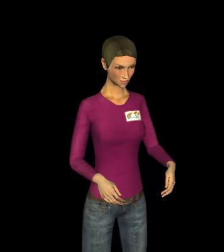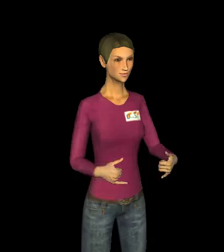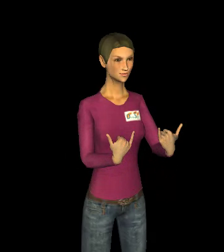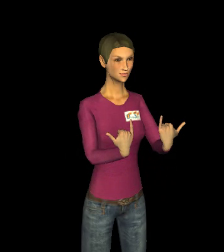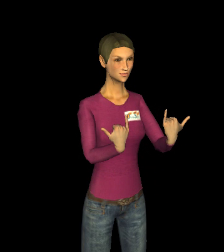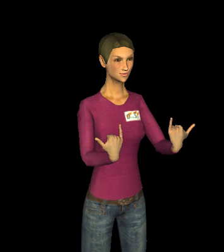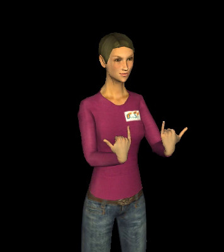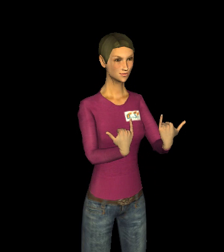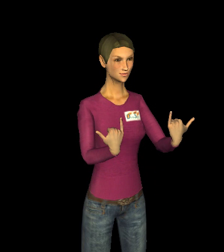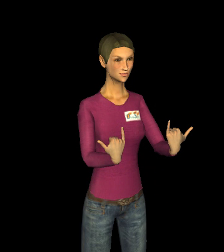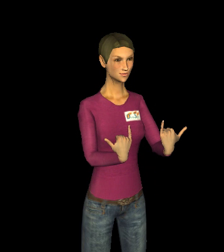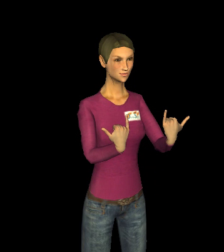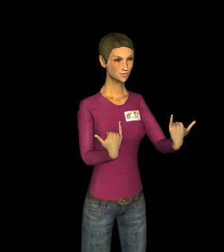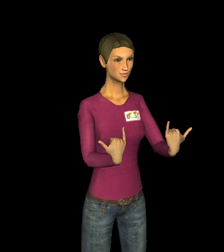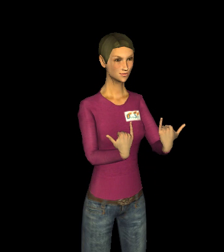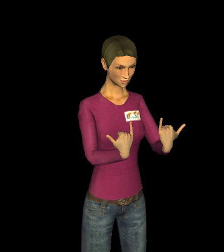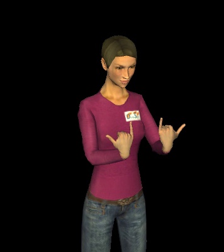لعبة